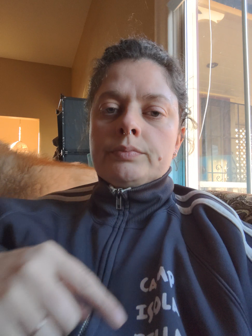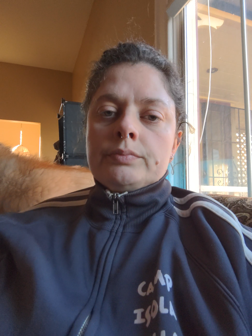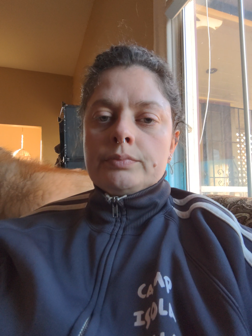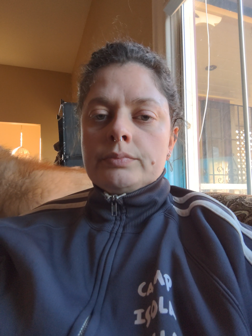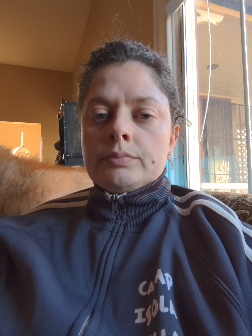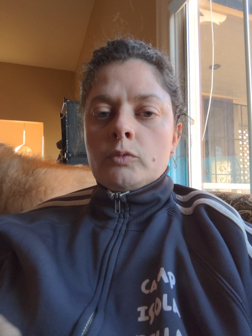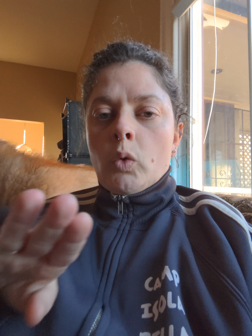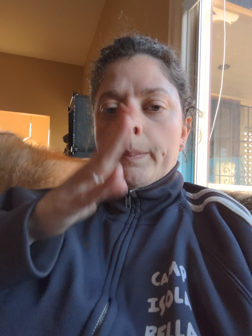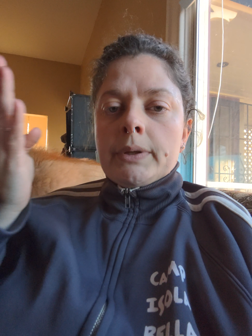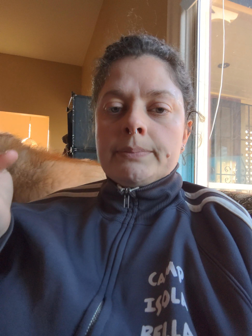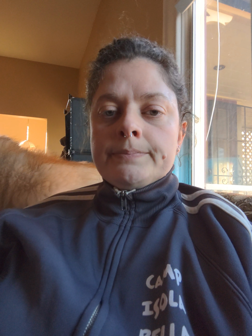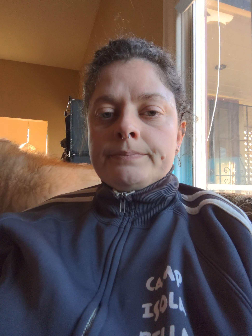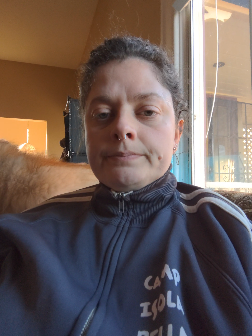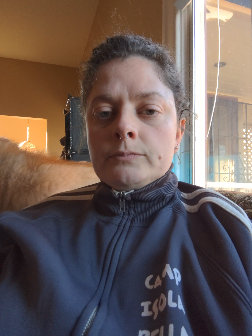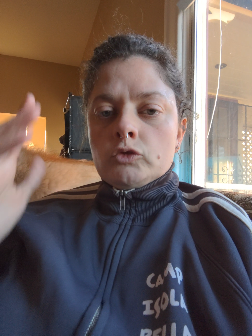open